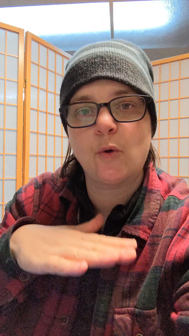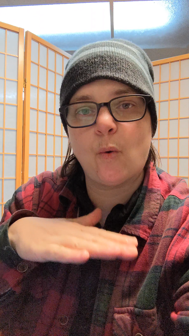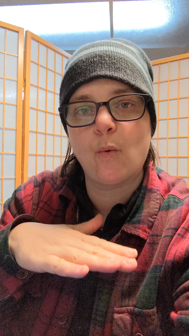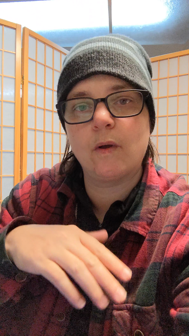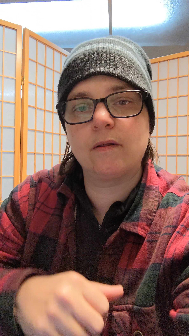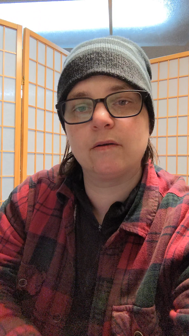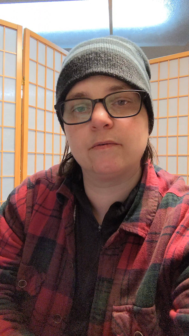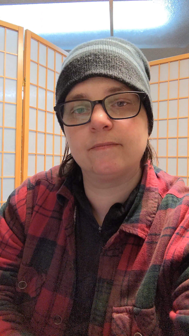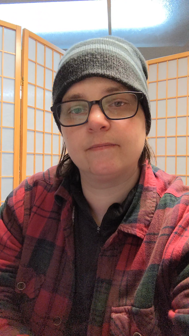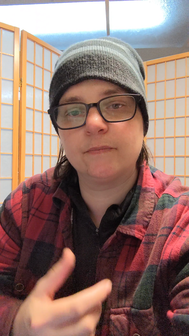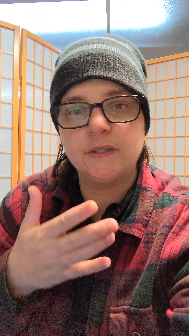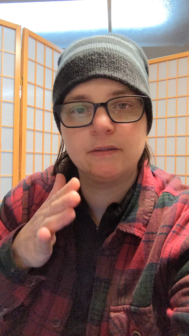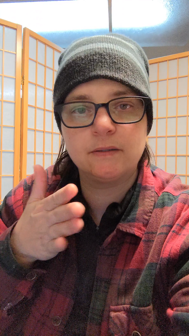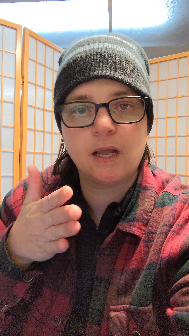share